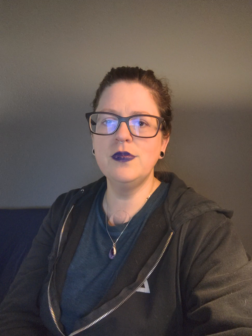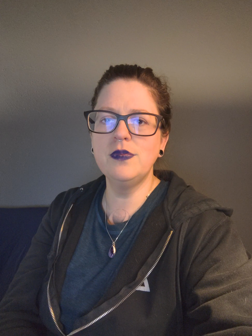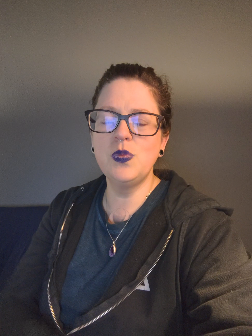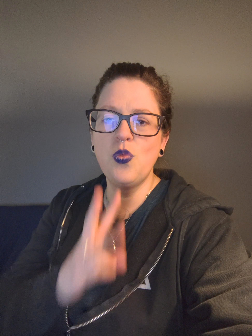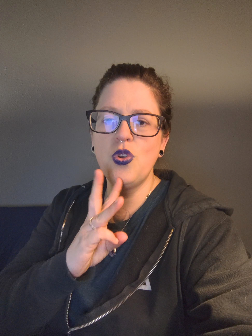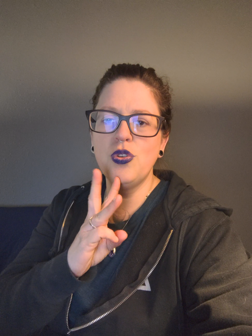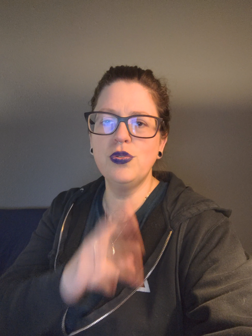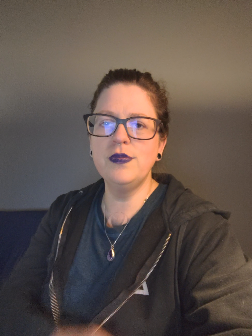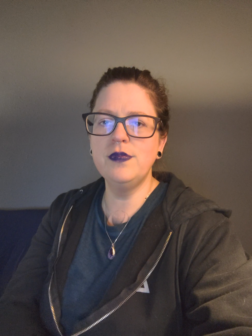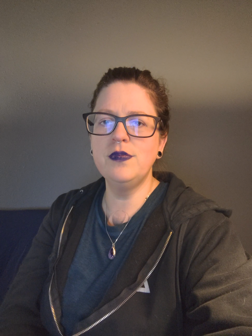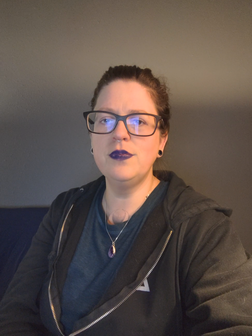water